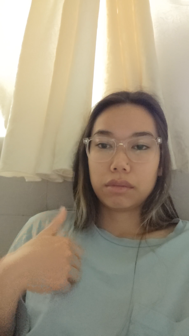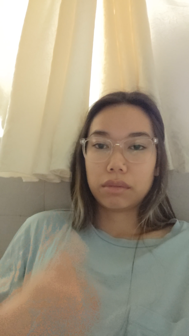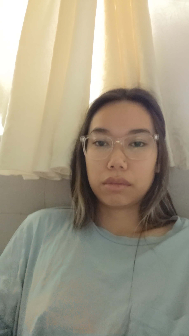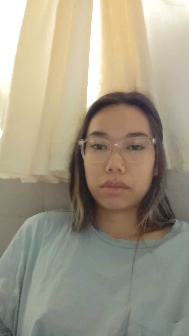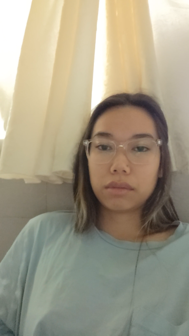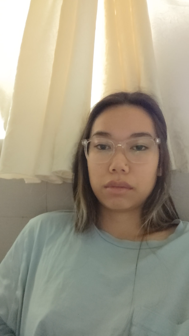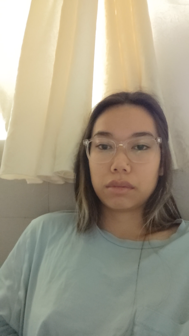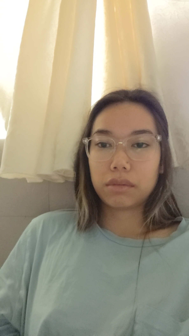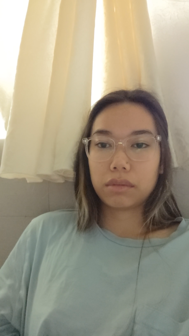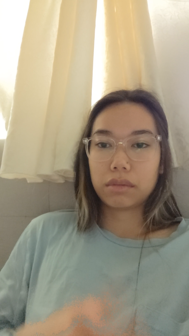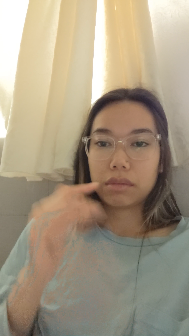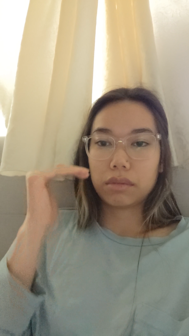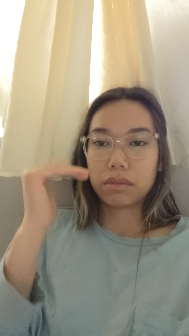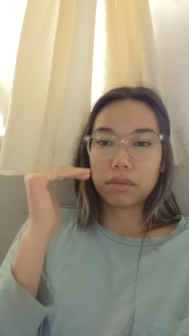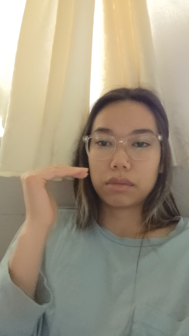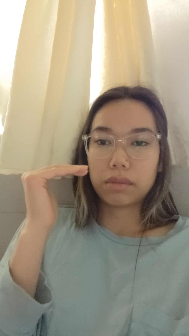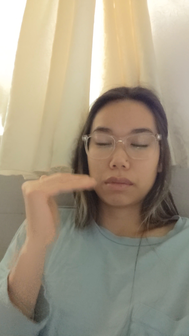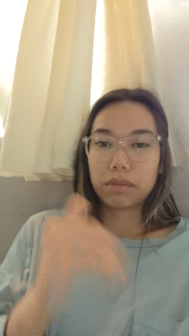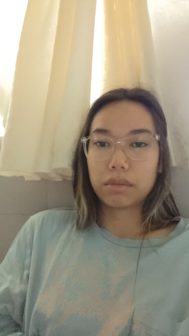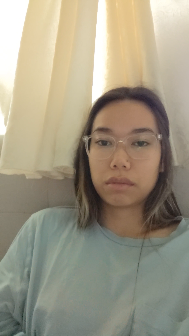little